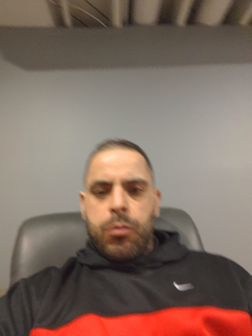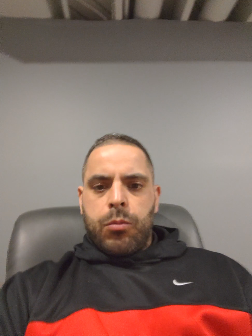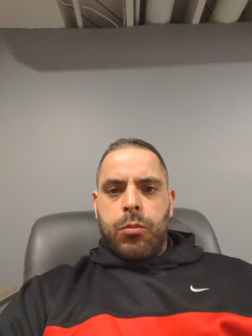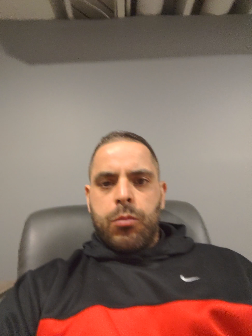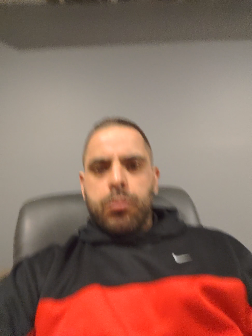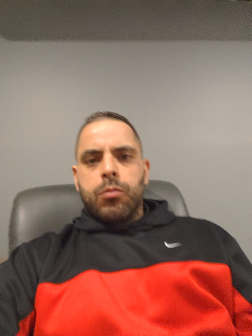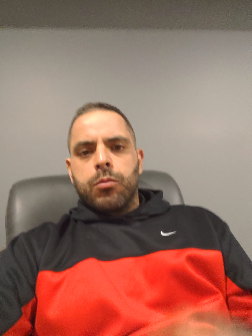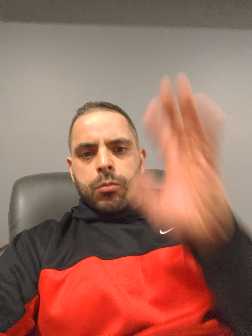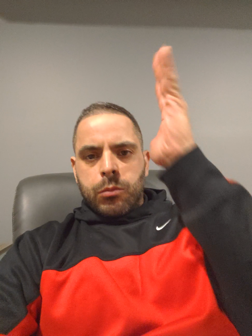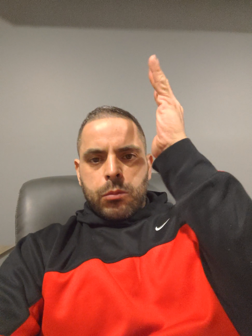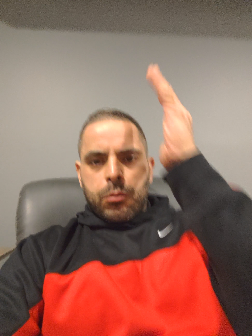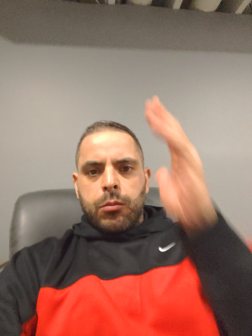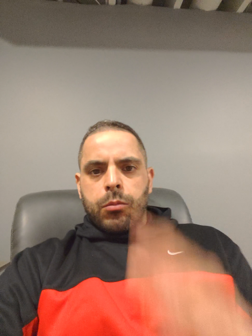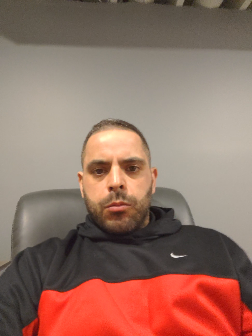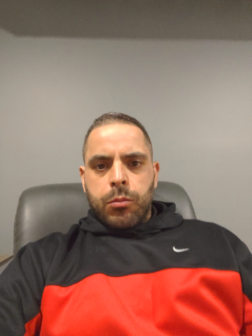tree